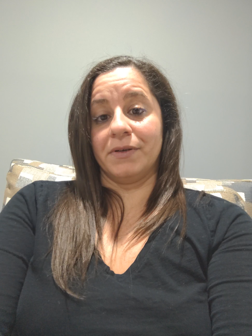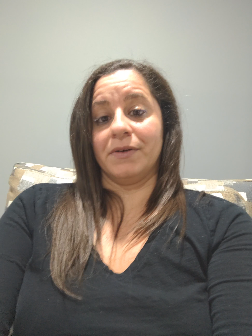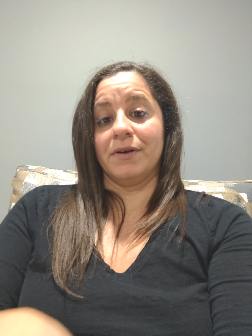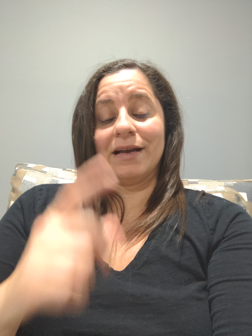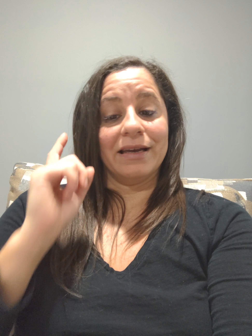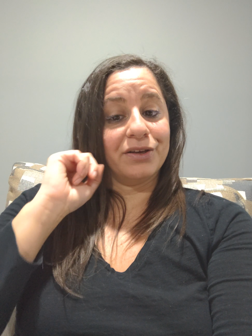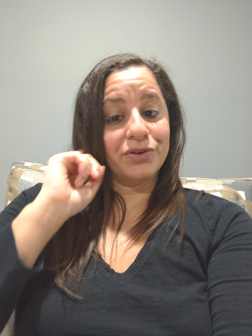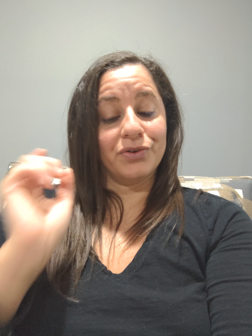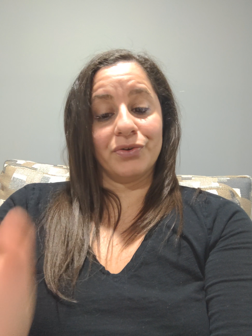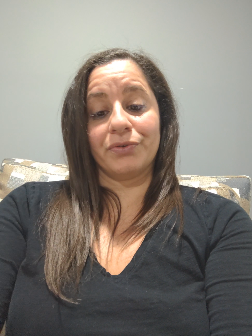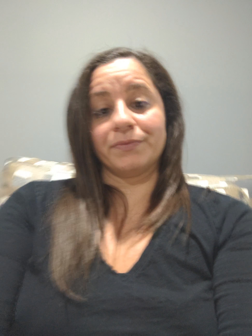ear